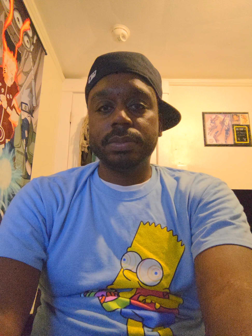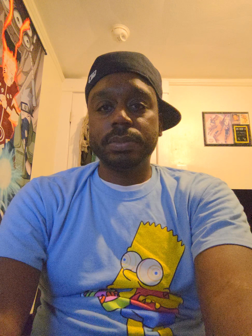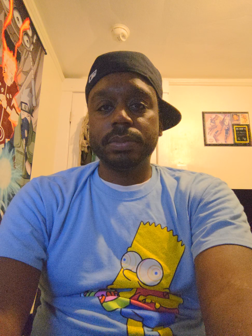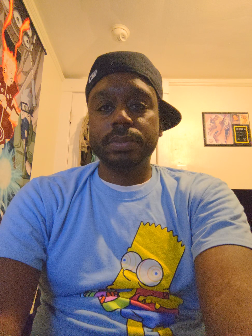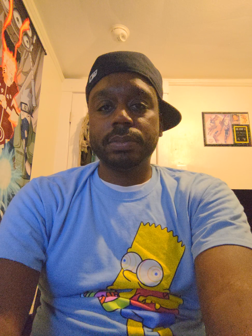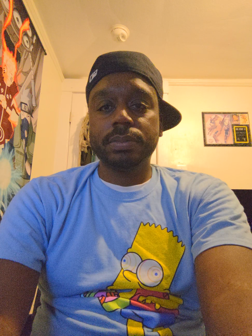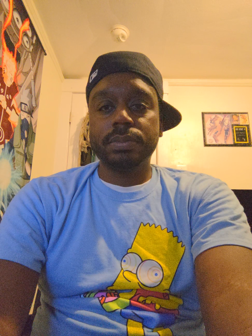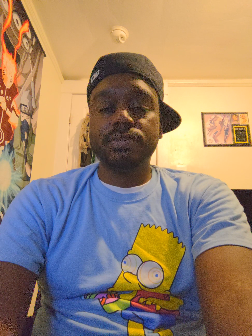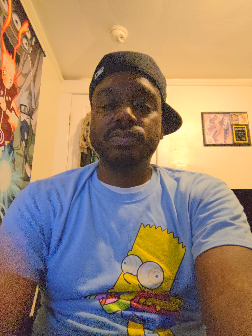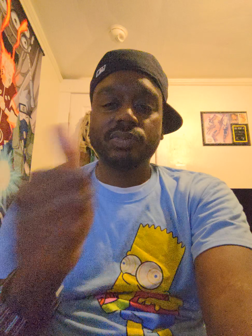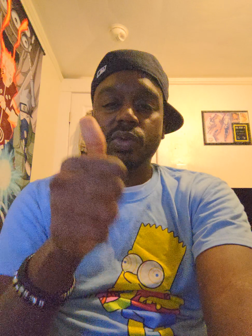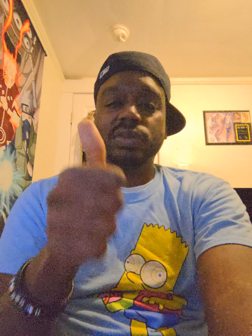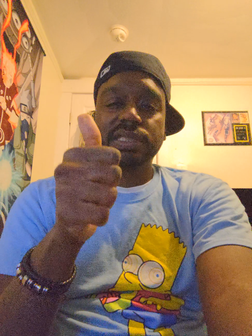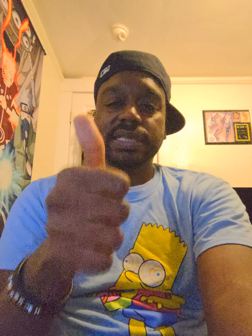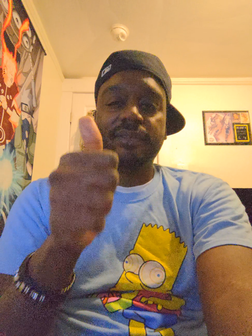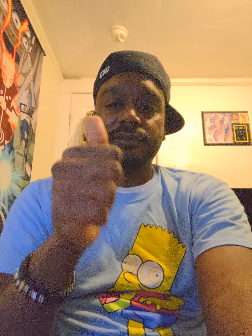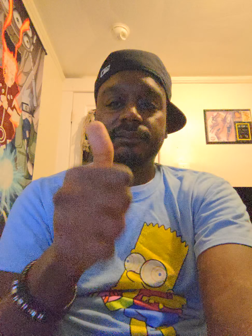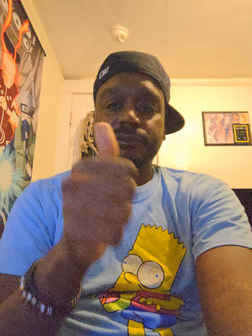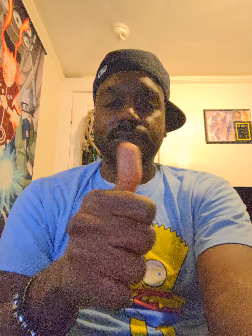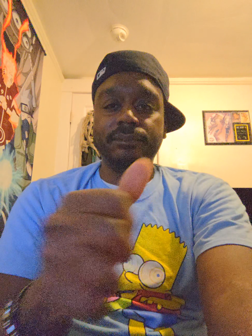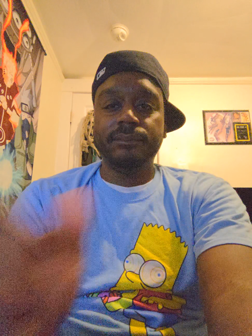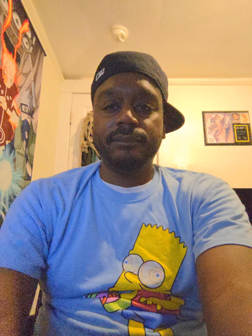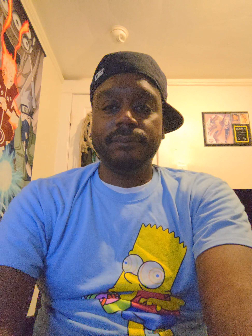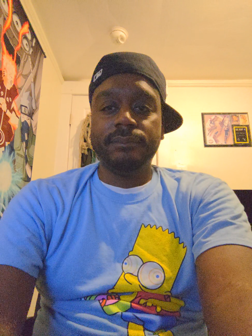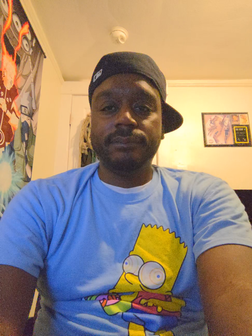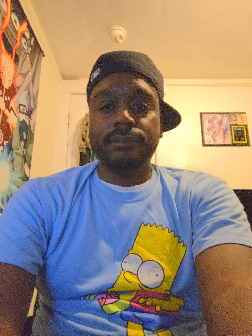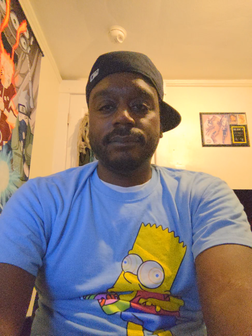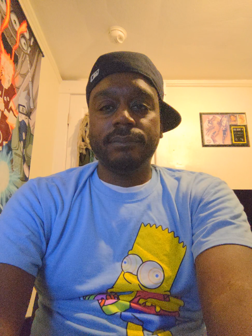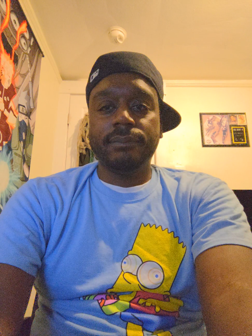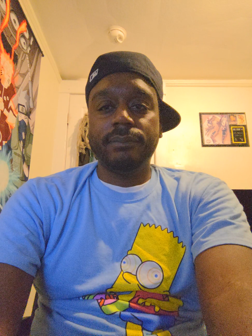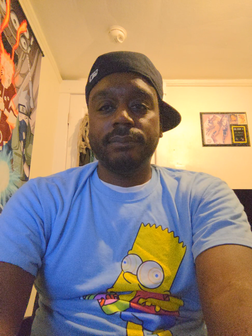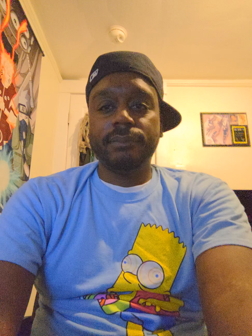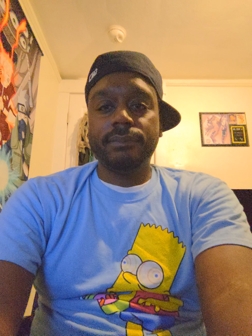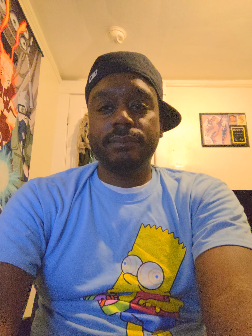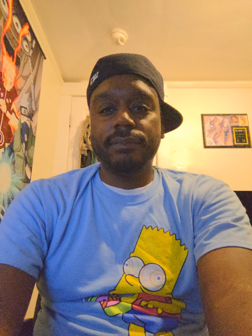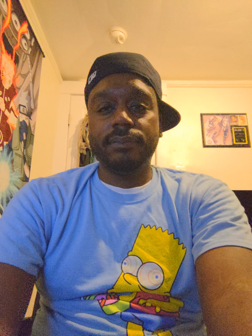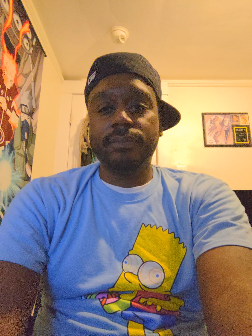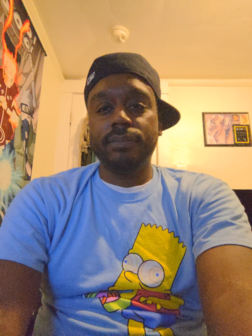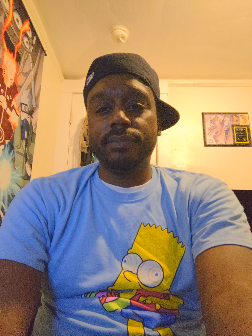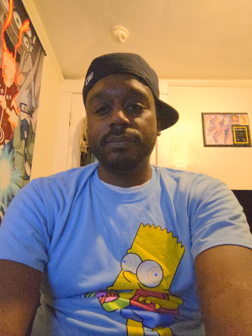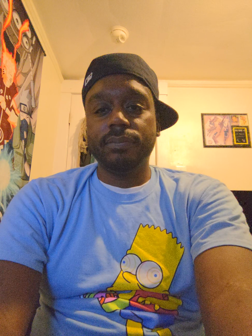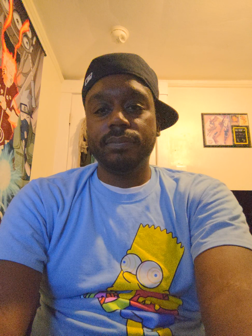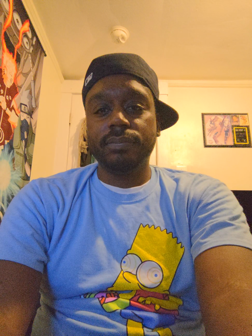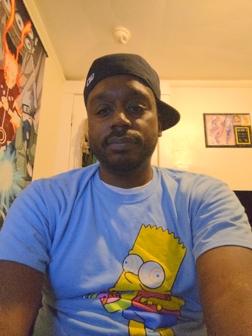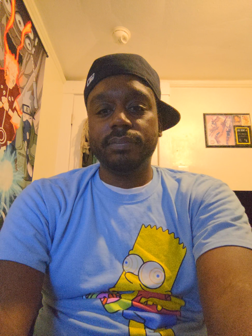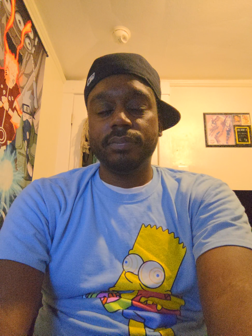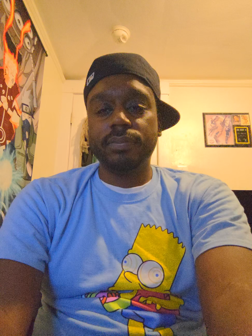yourself